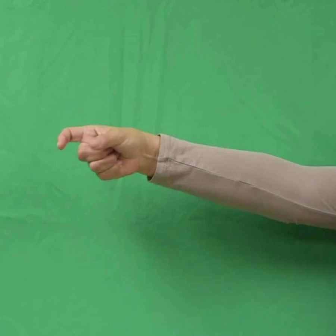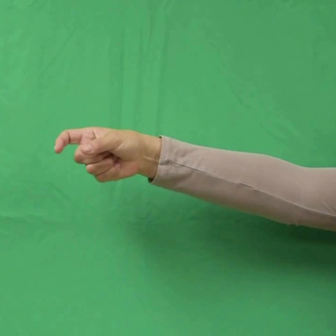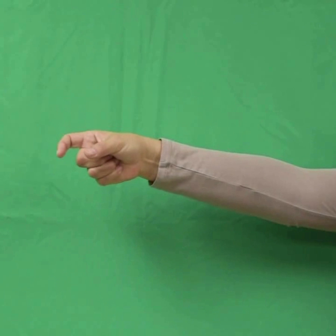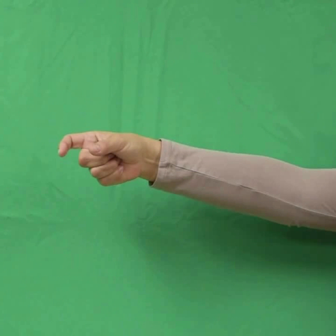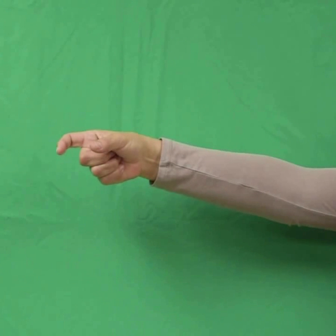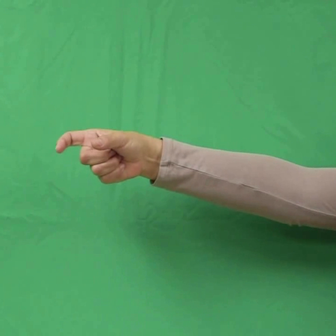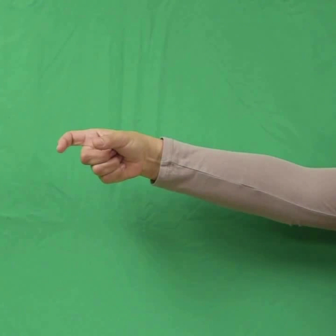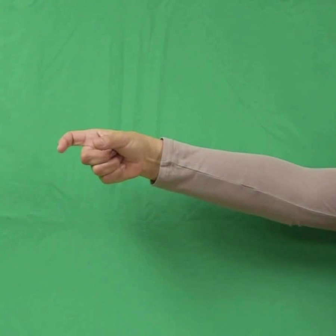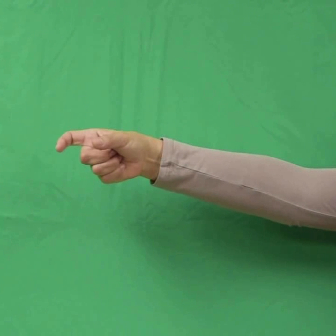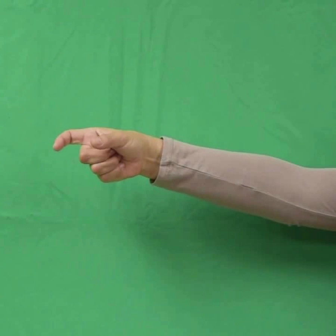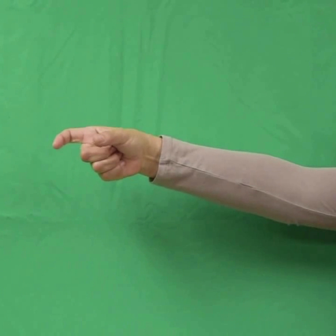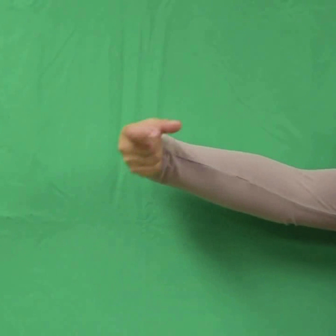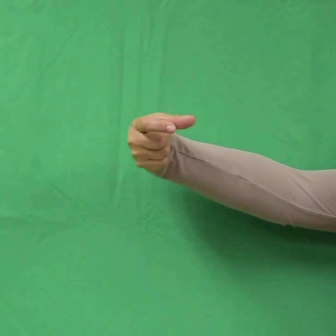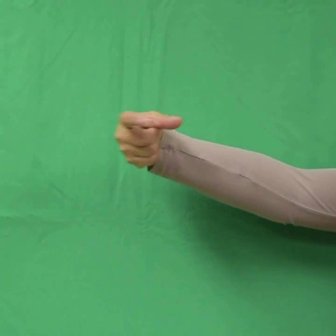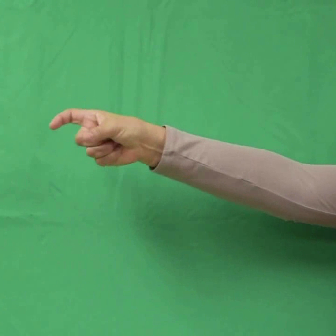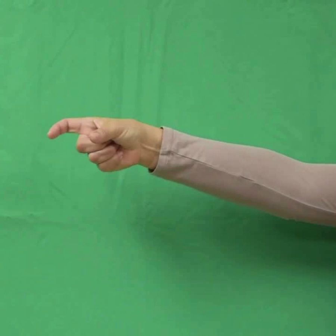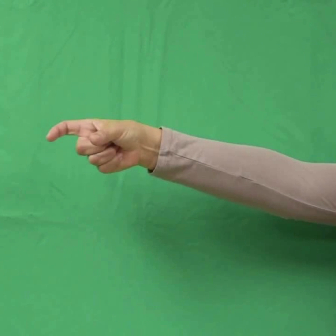X